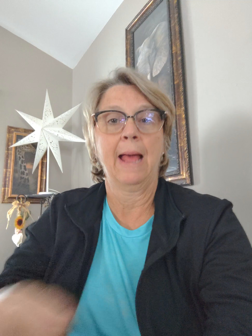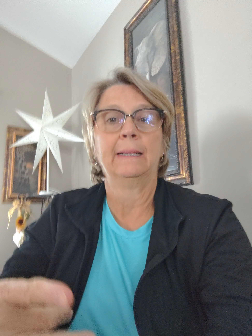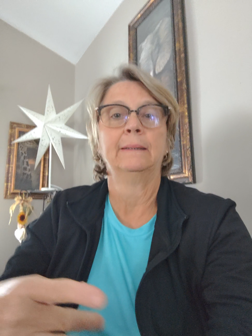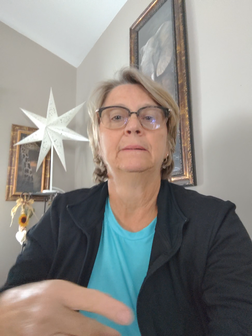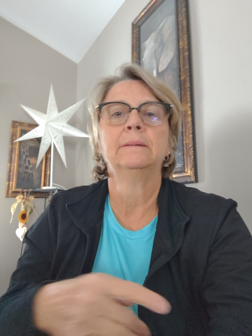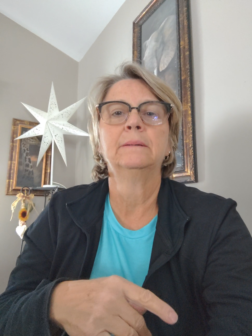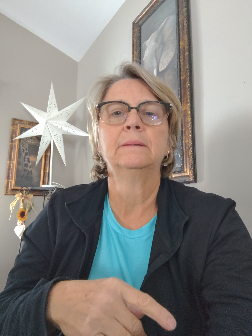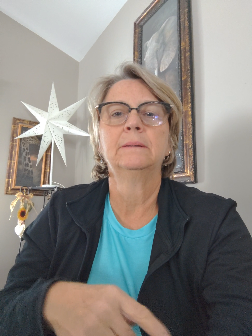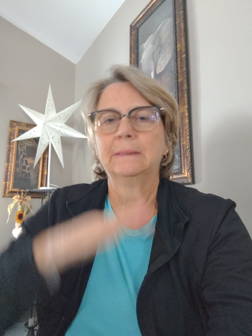like